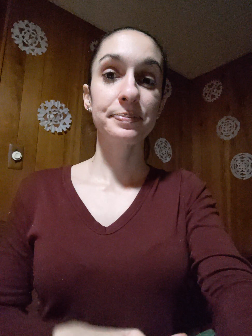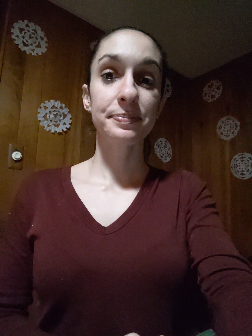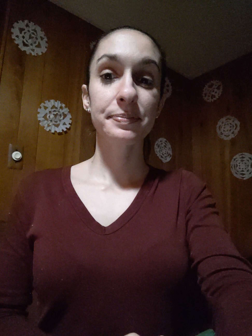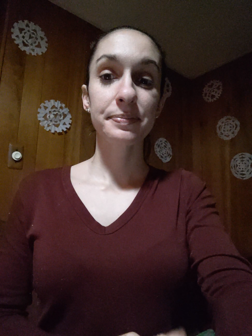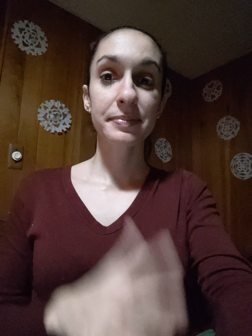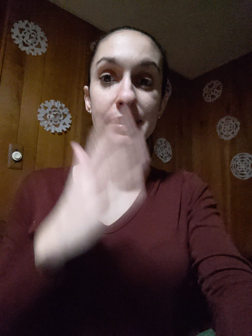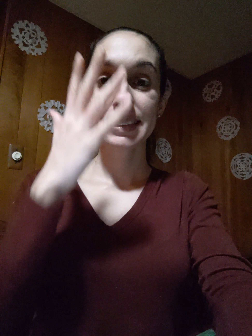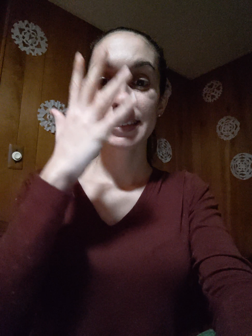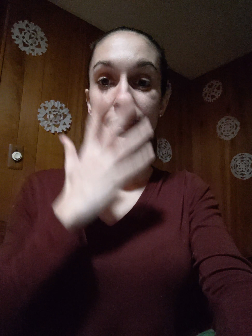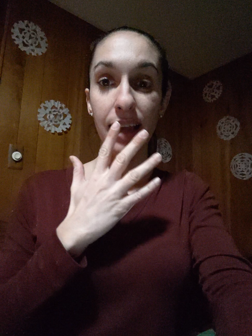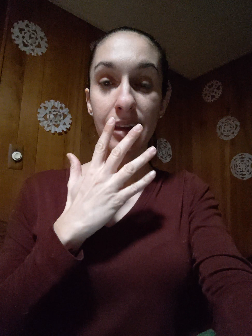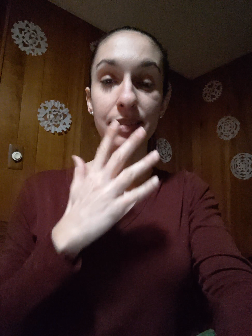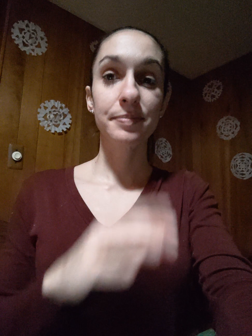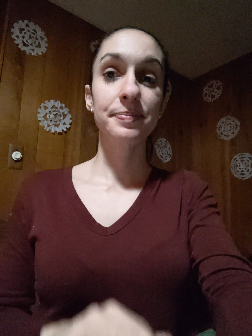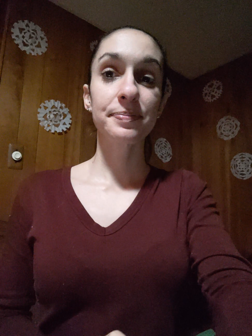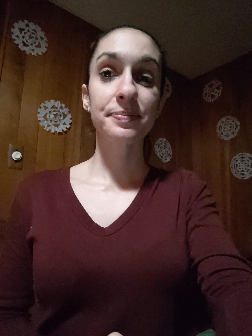sad